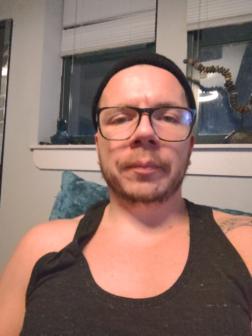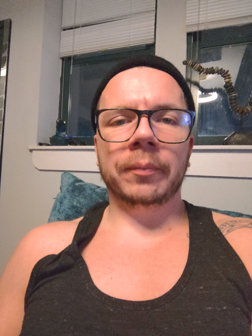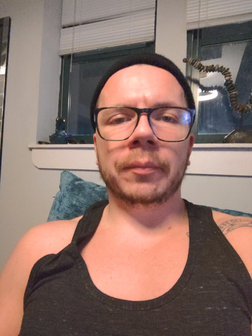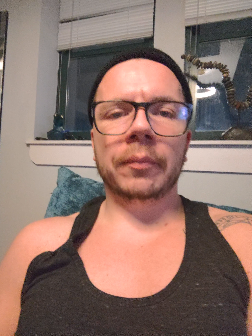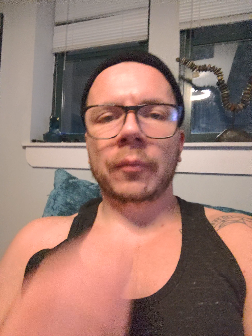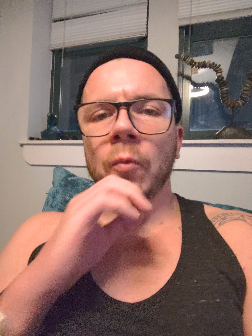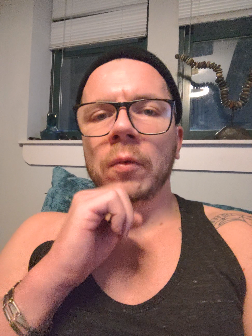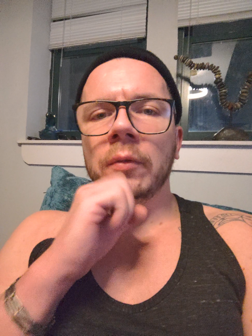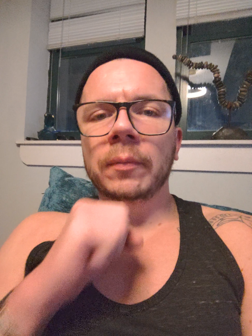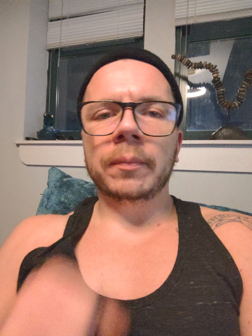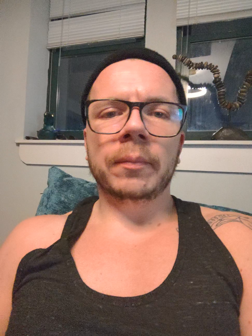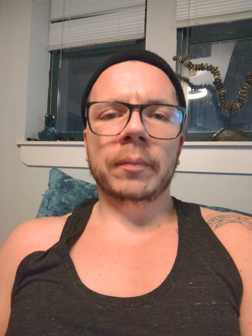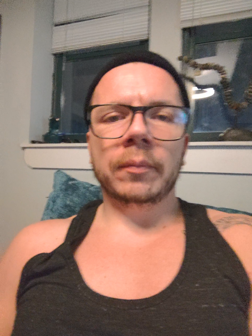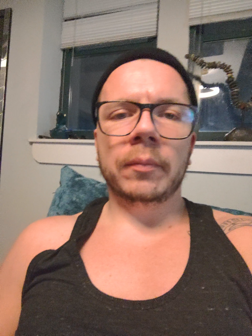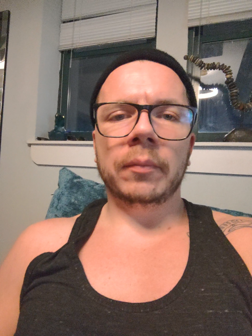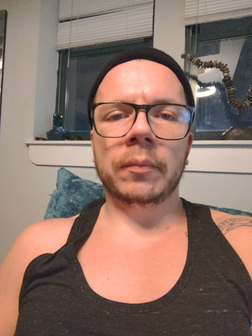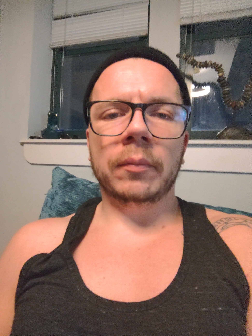orange